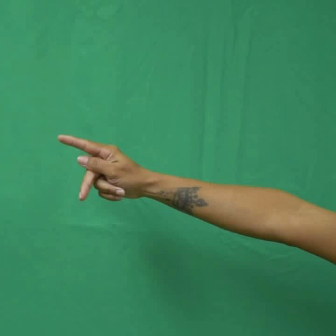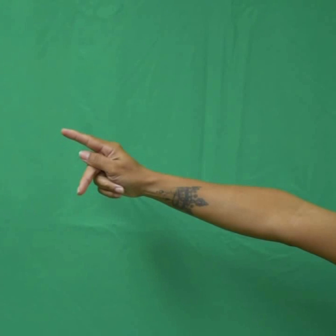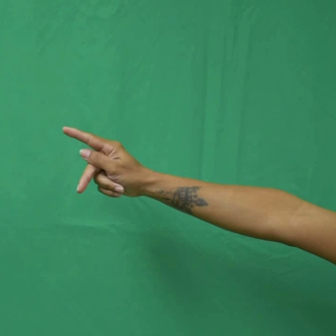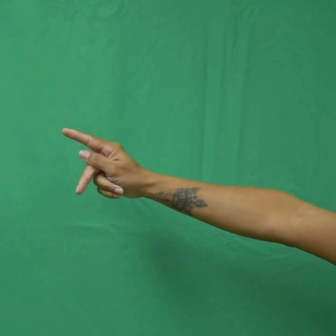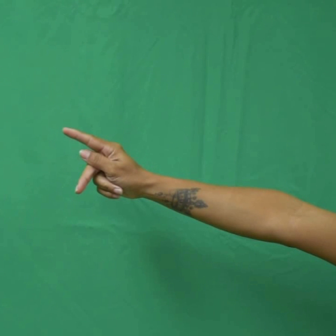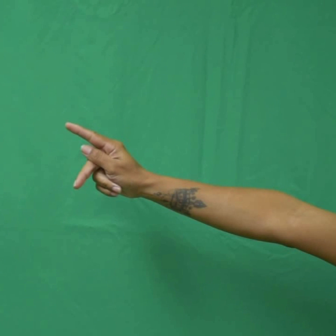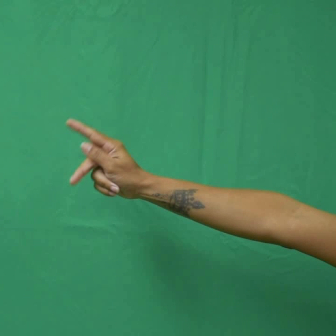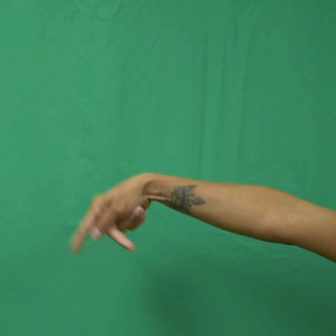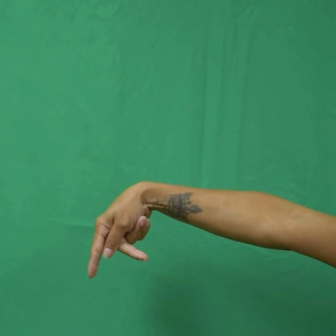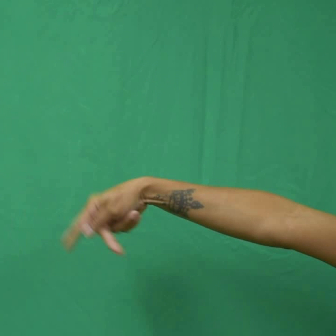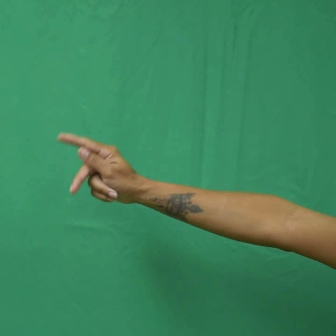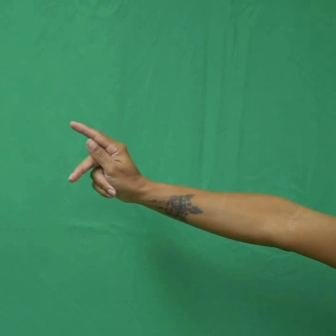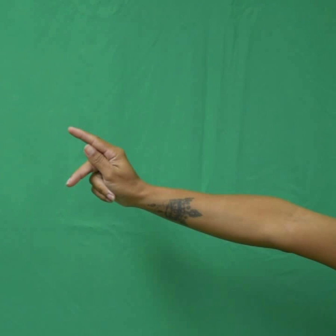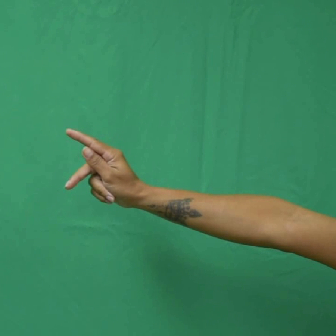K